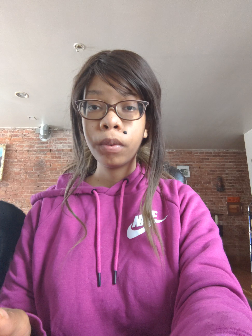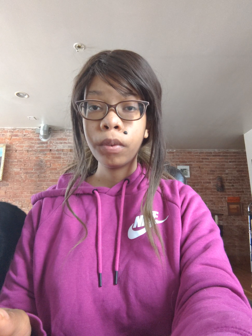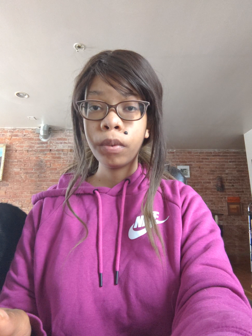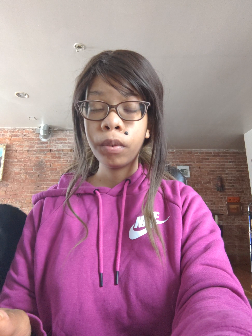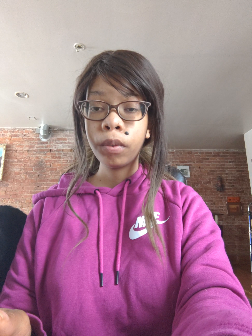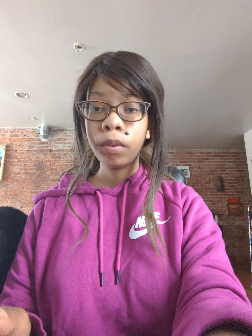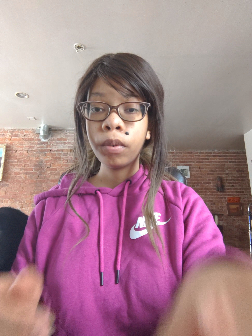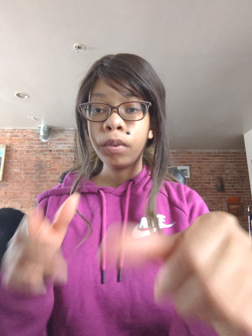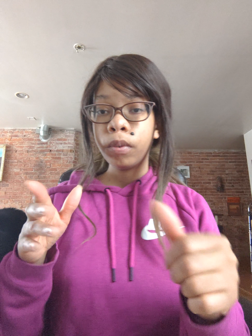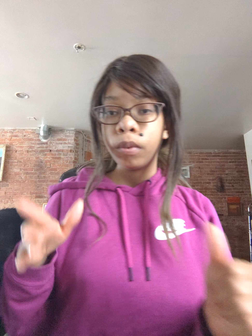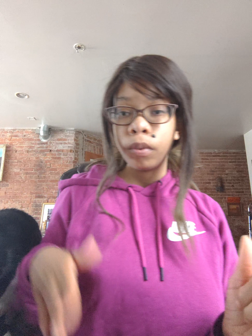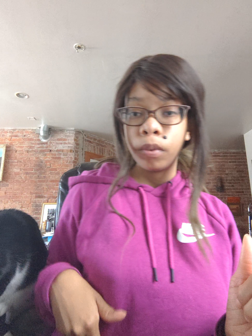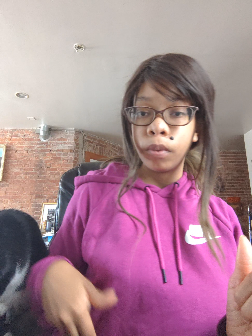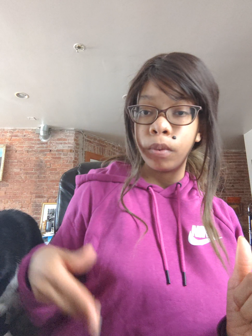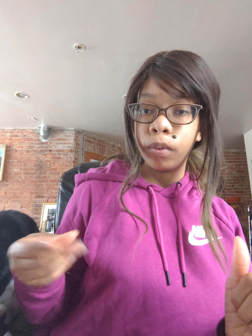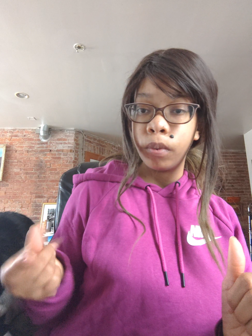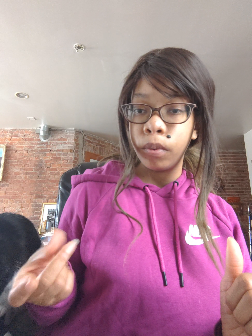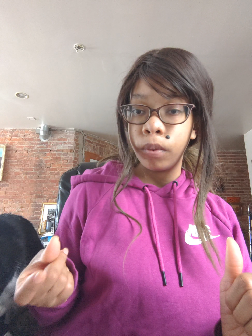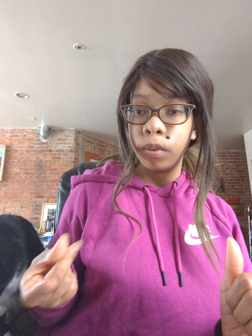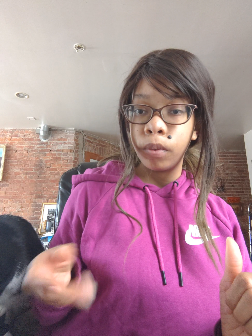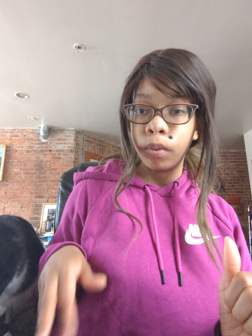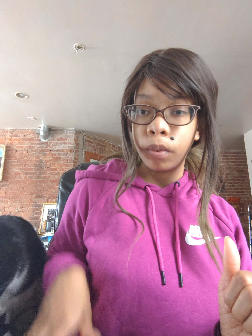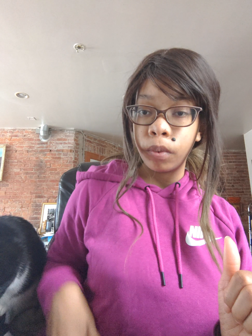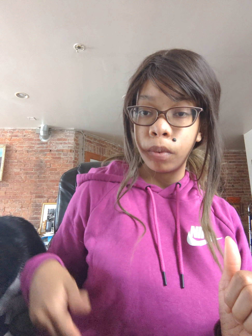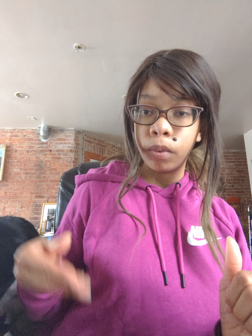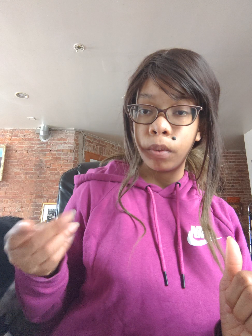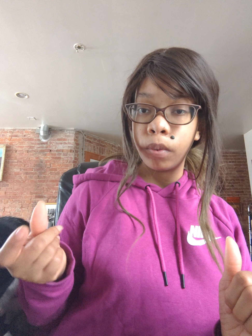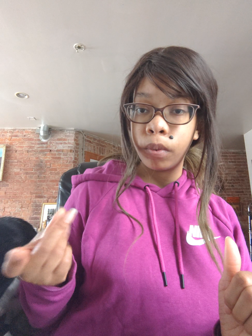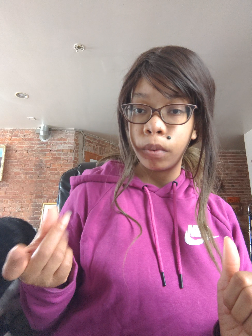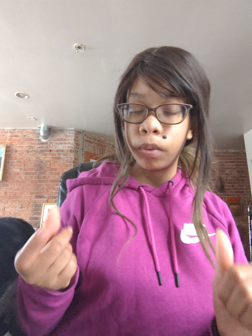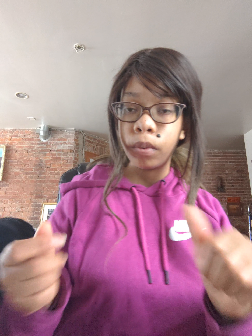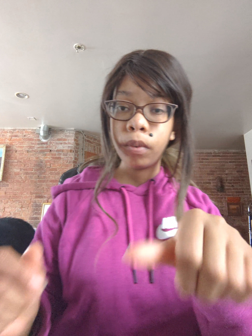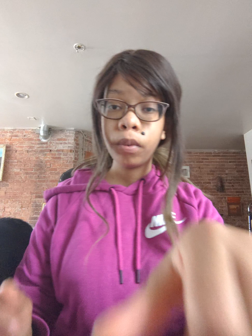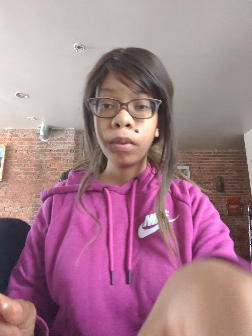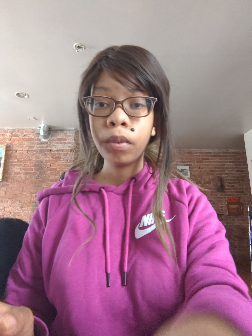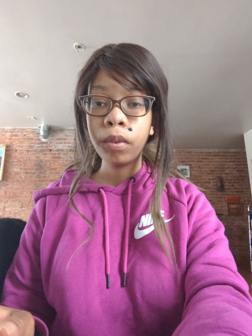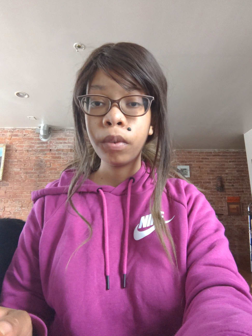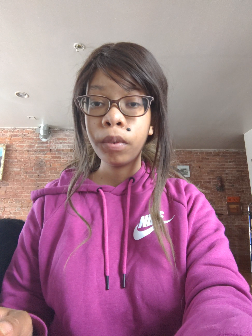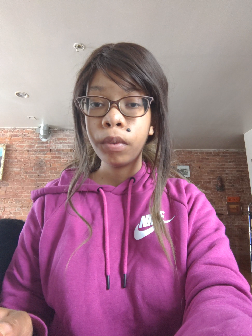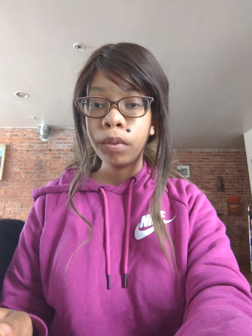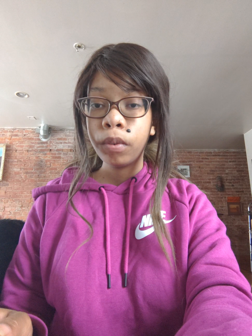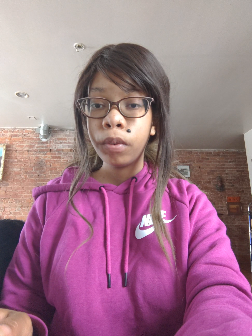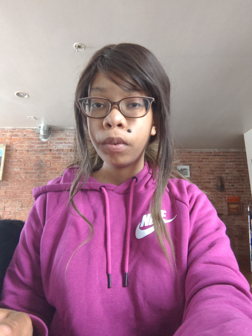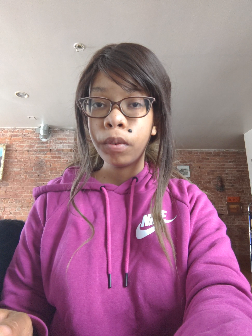dog